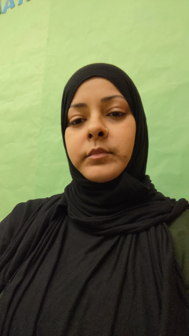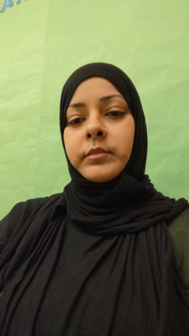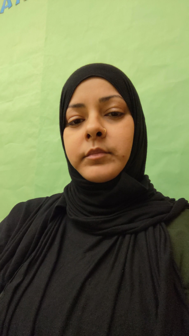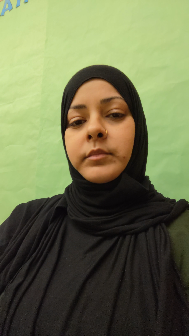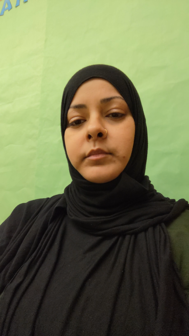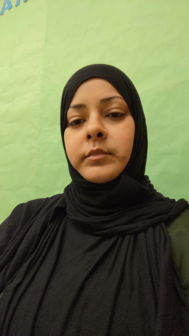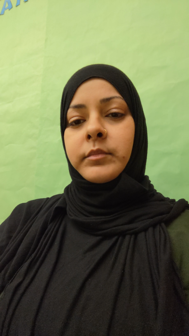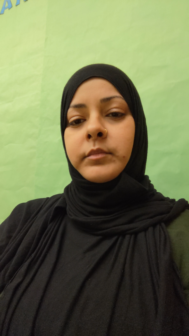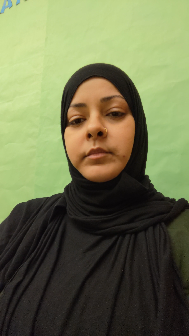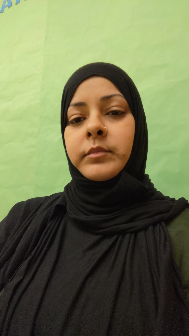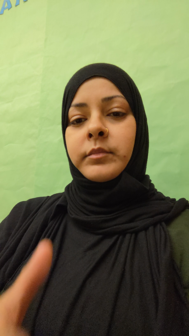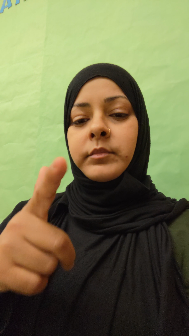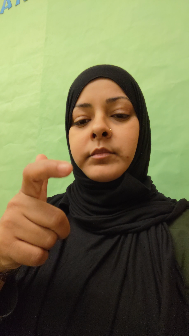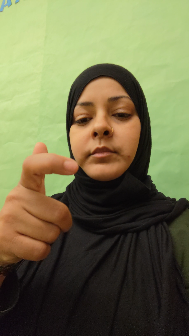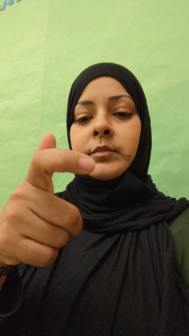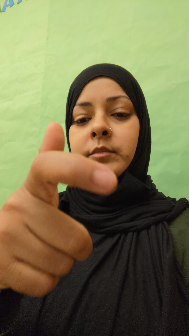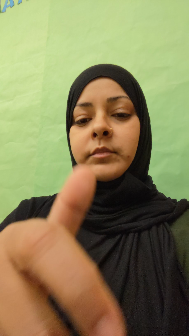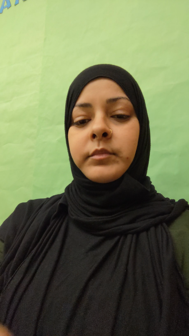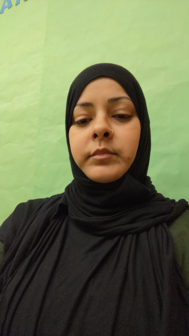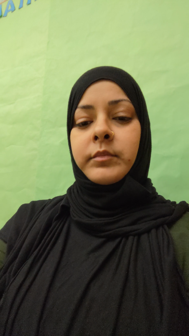run